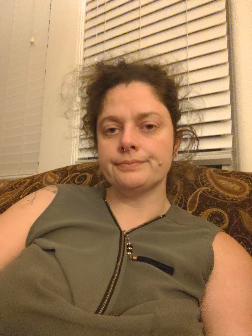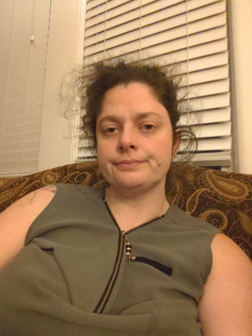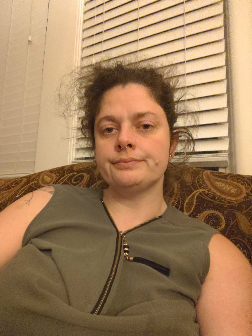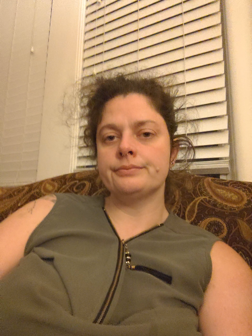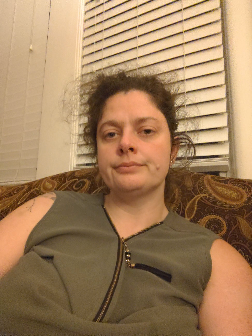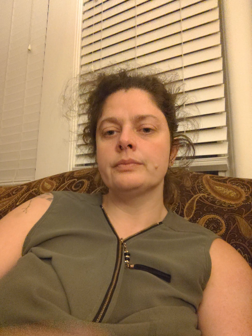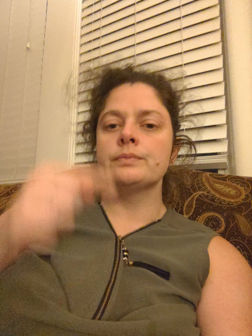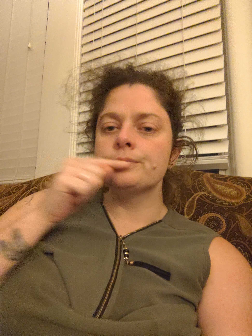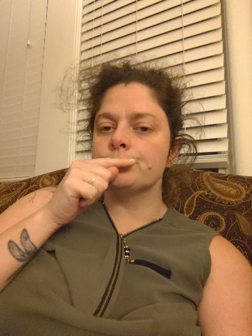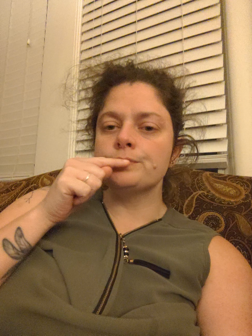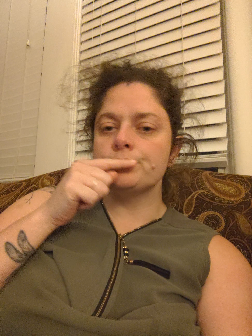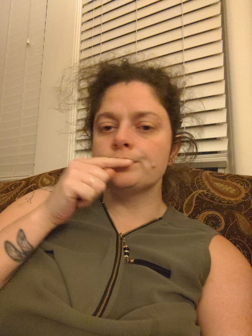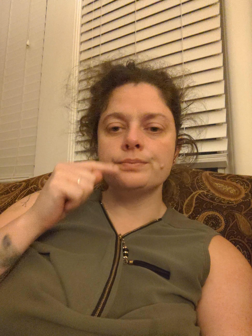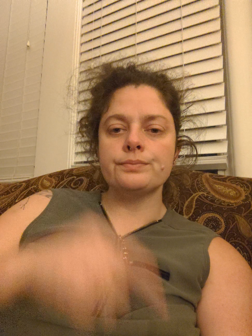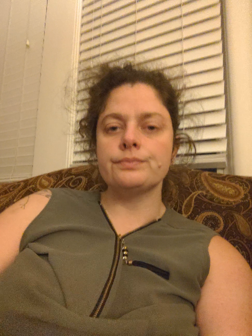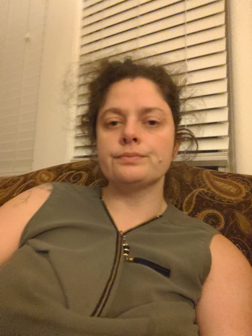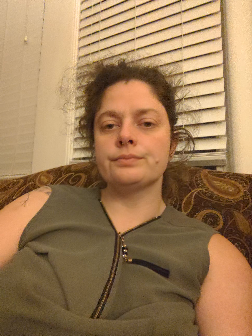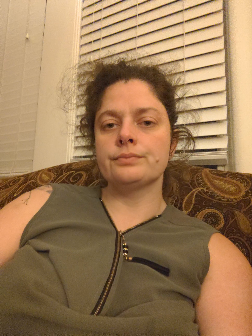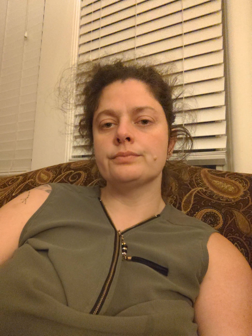toothbrush